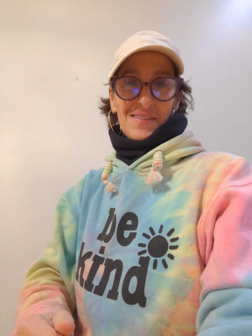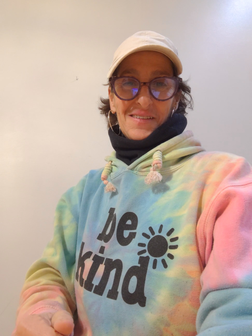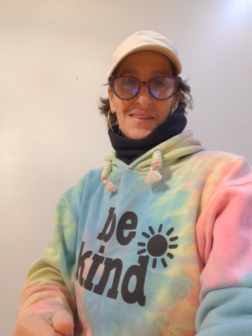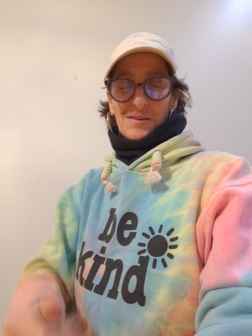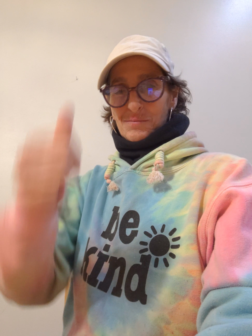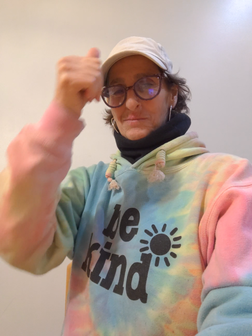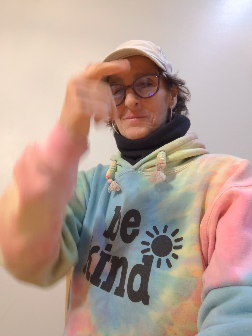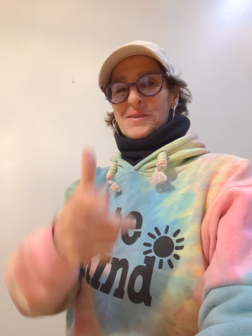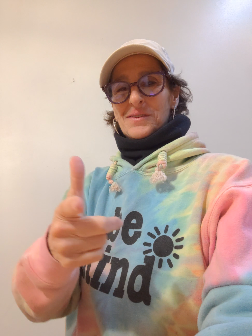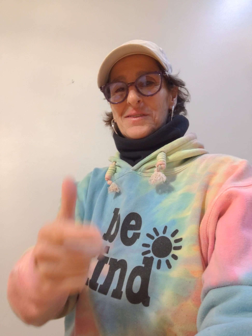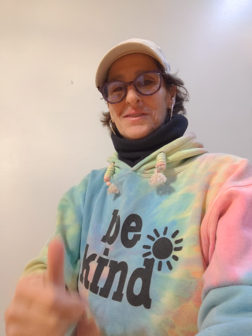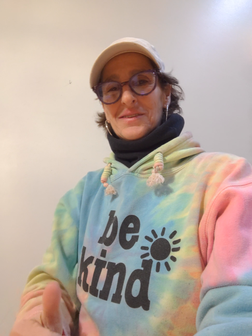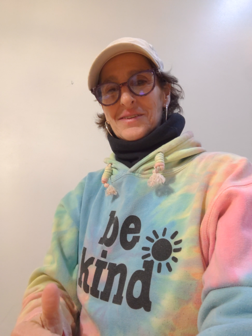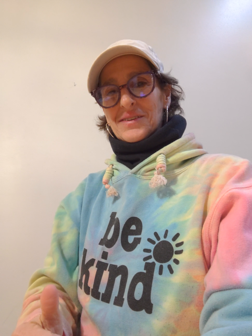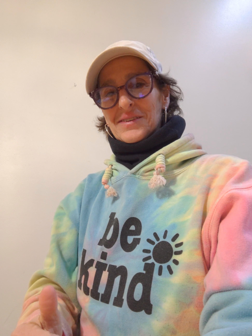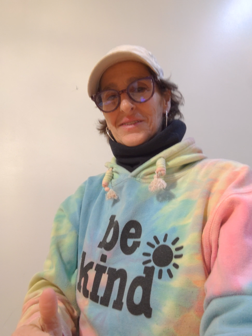brother